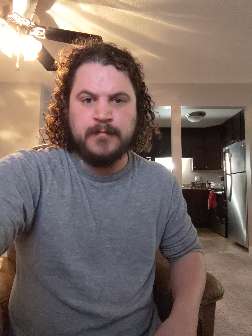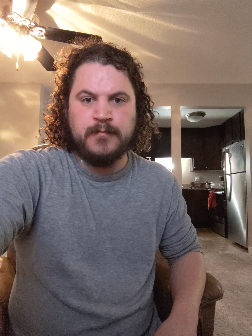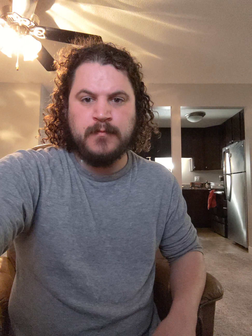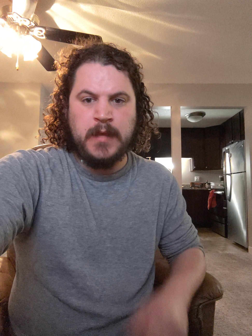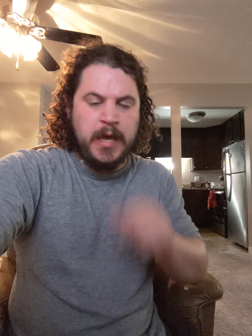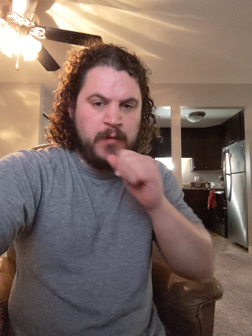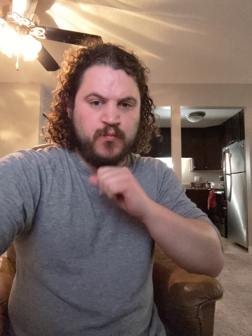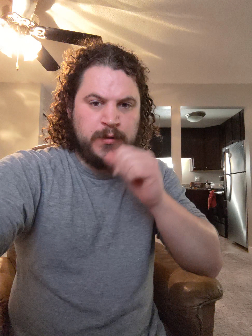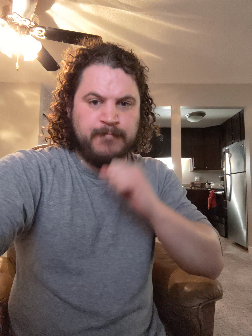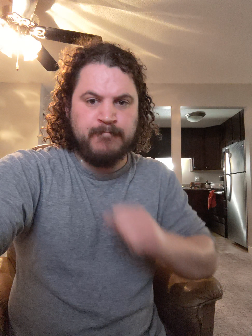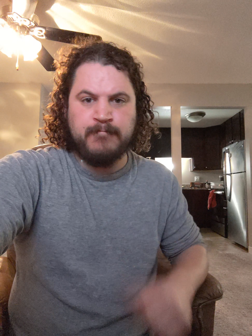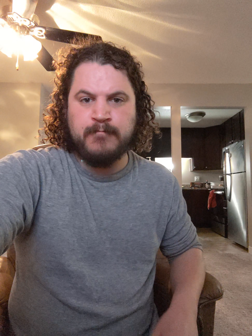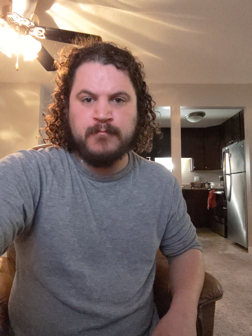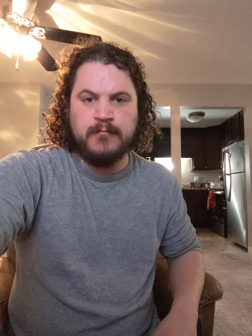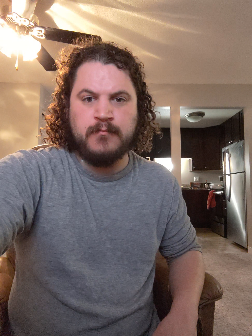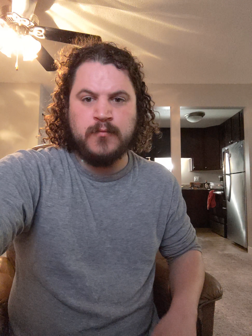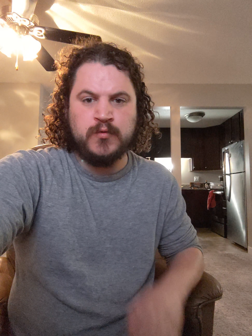ice cream